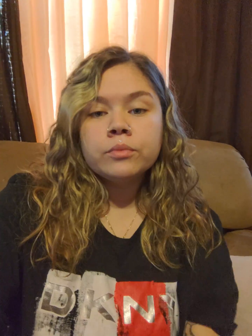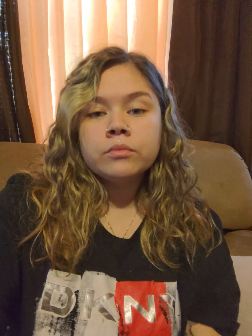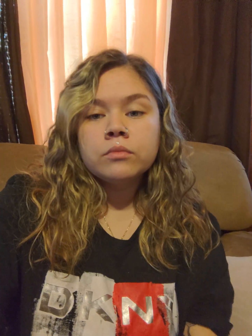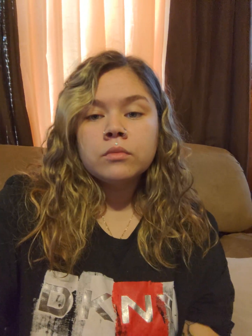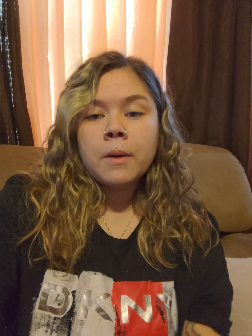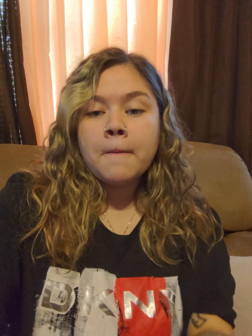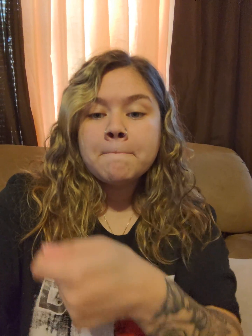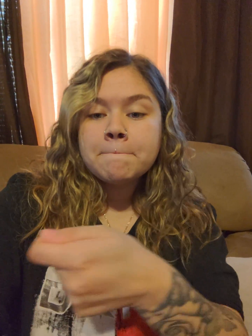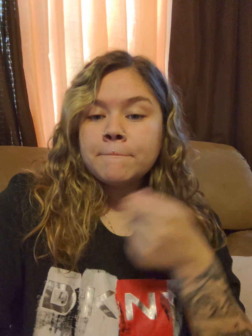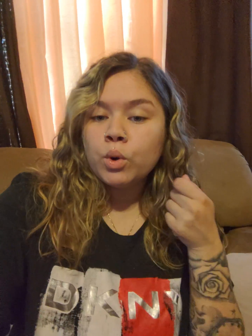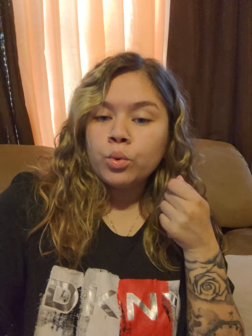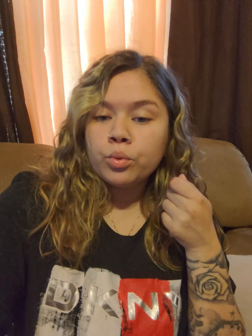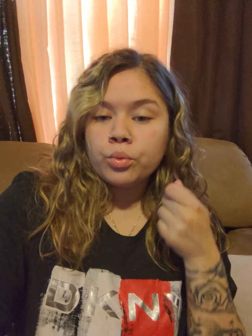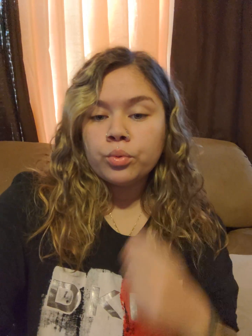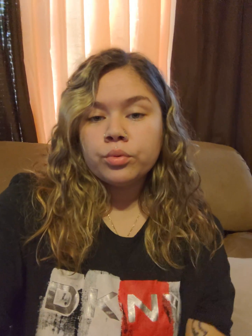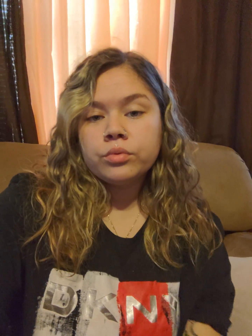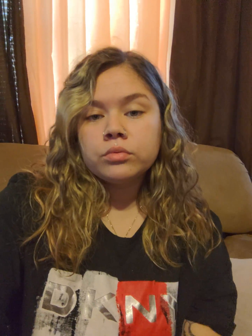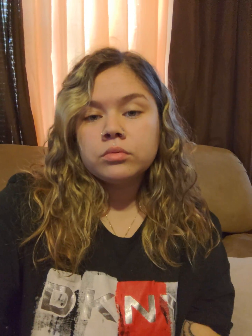pull